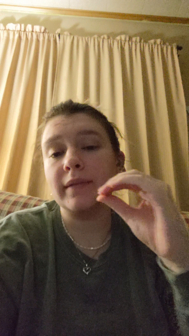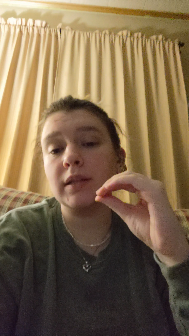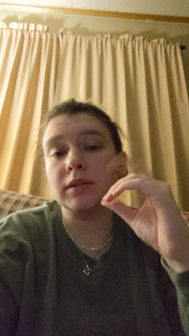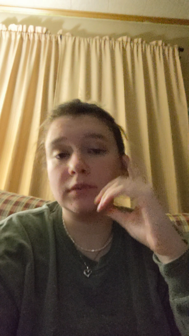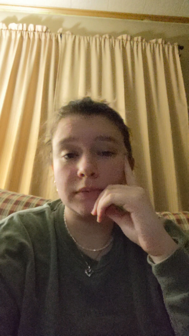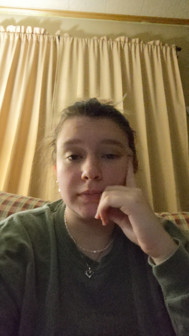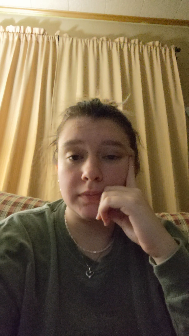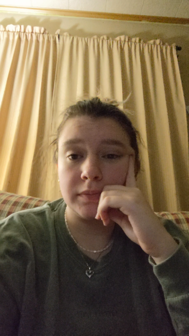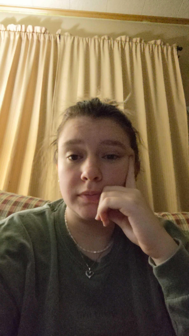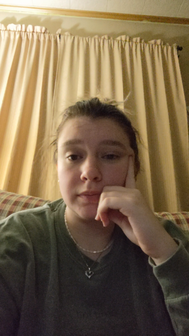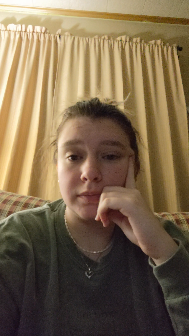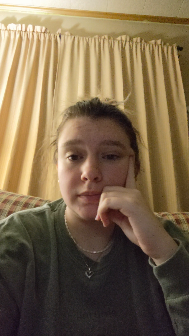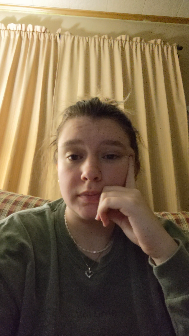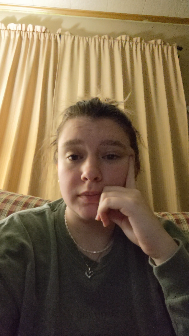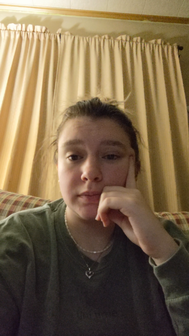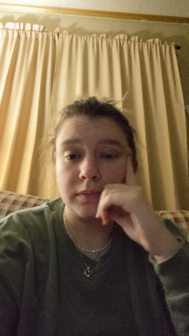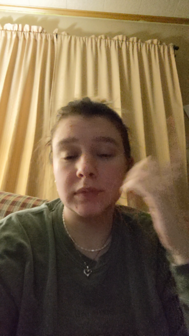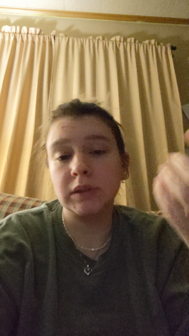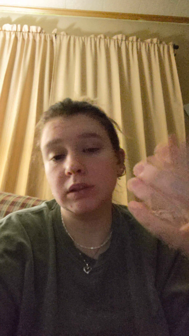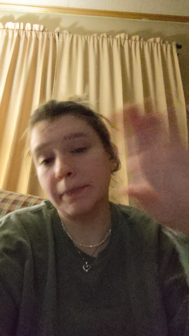dump